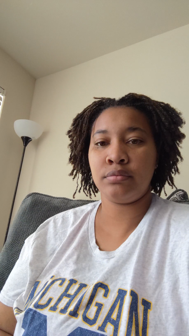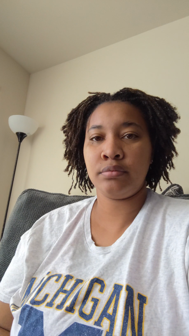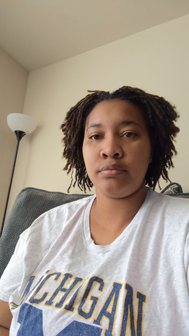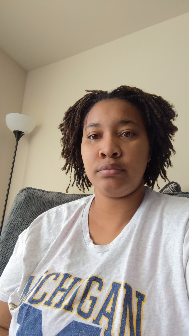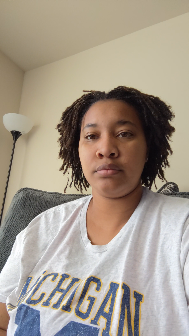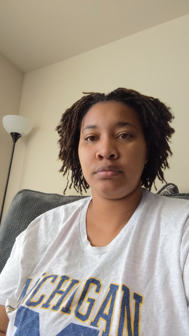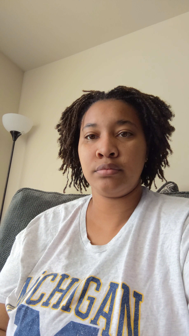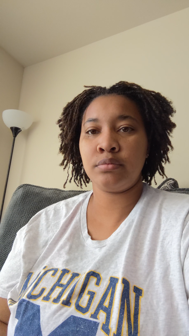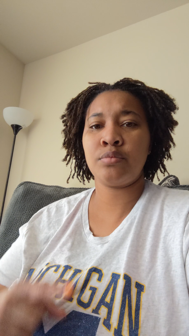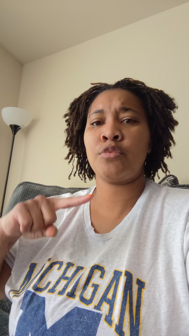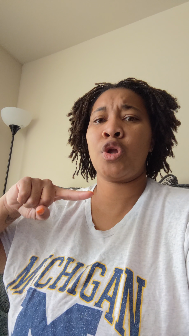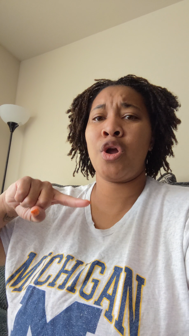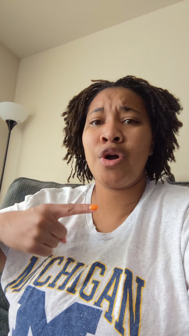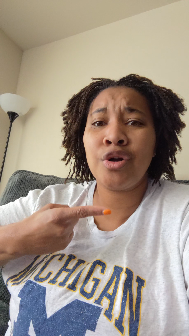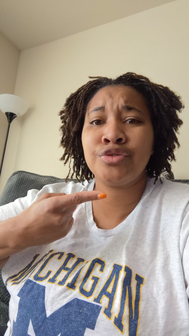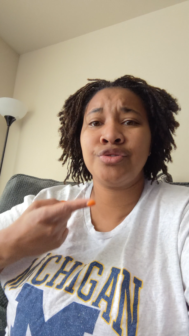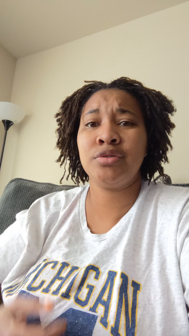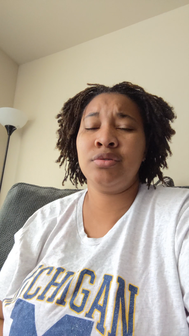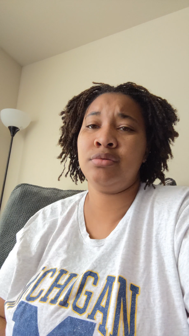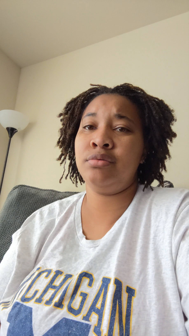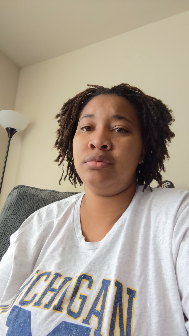hurt